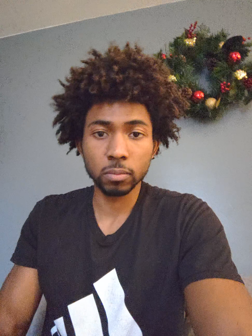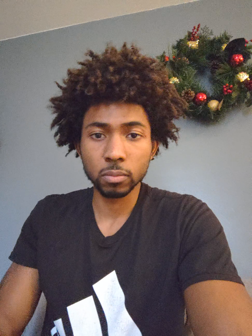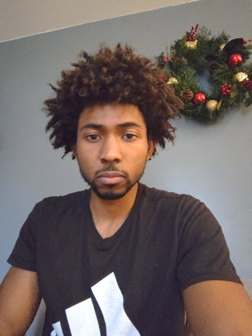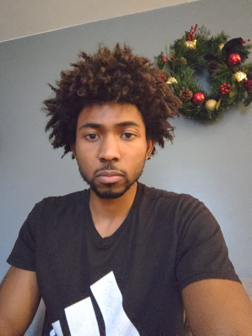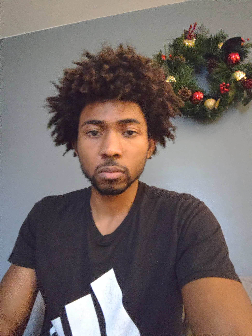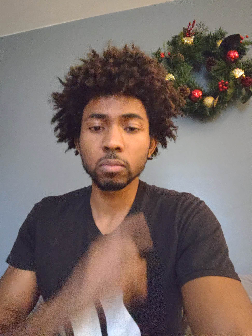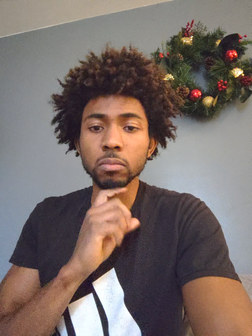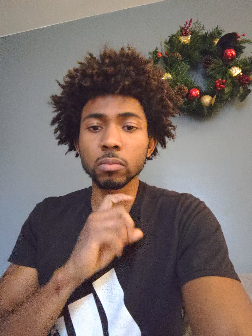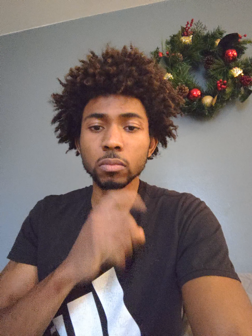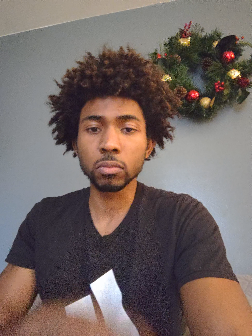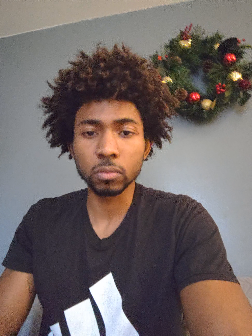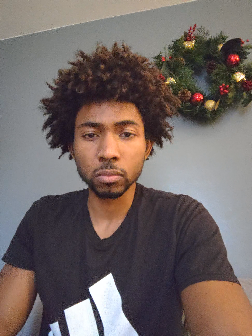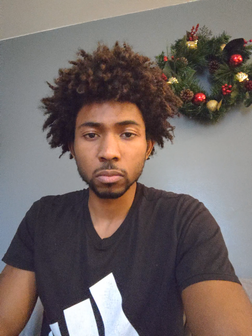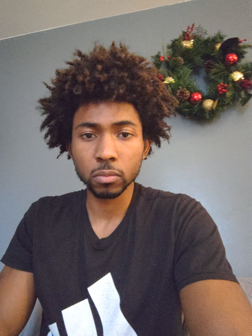garbage